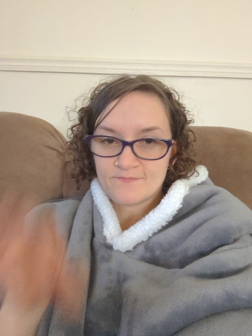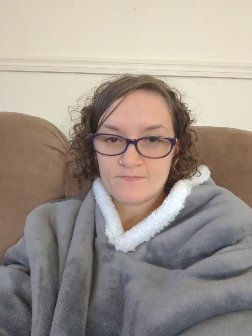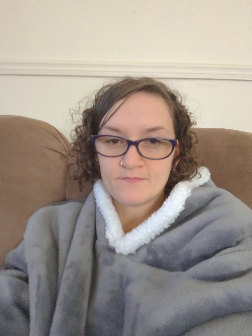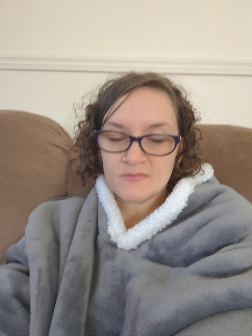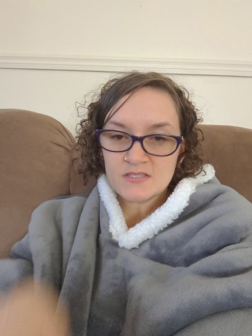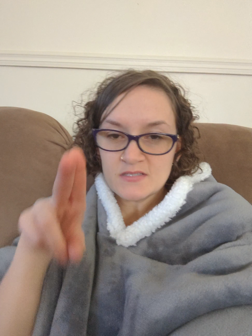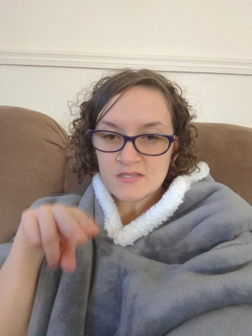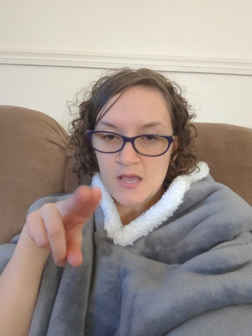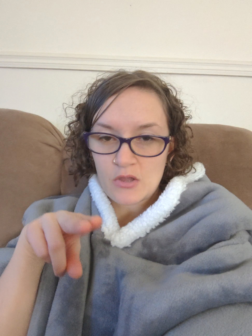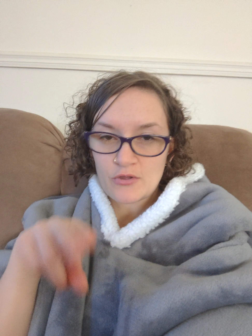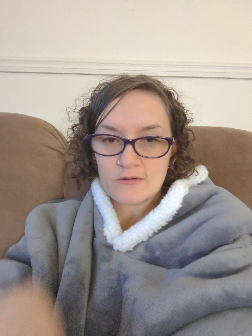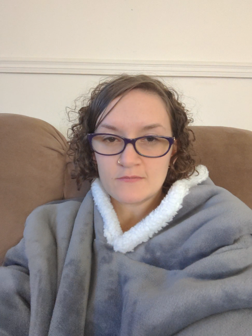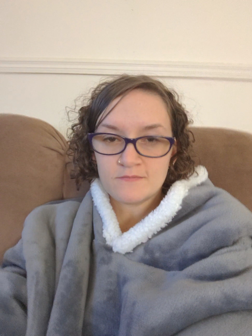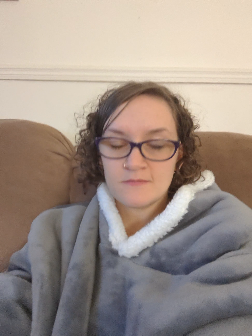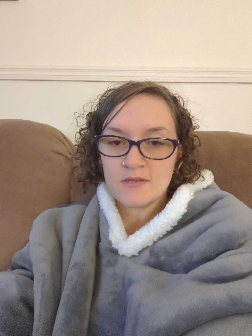chair